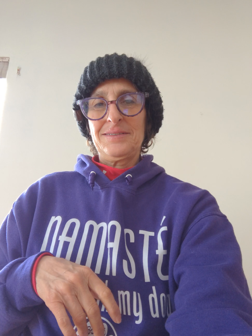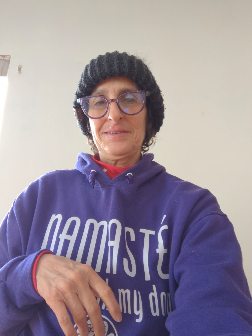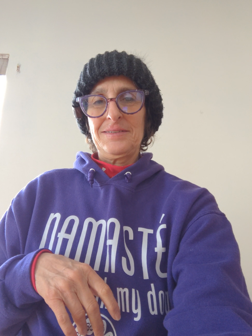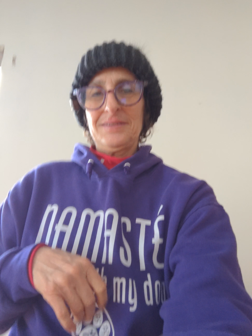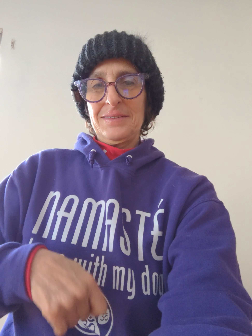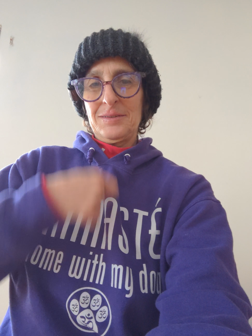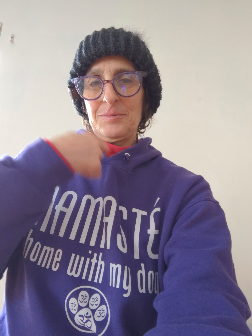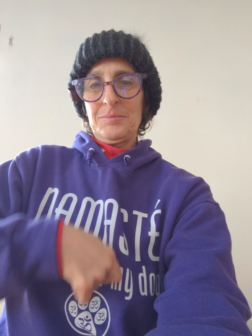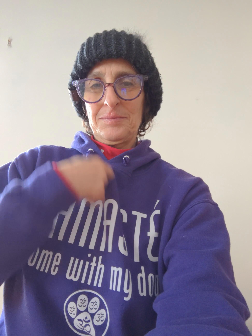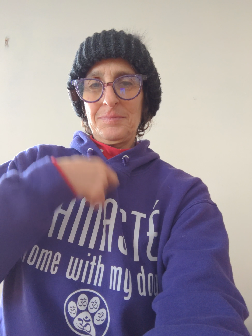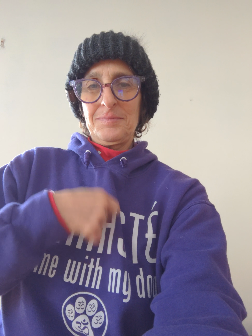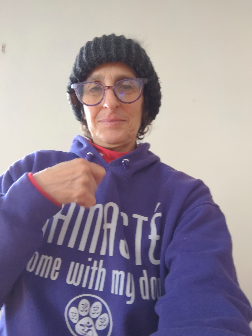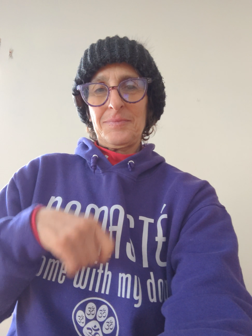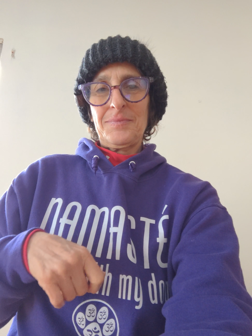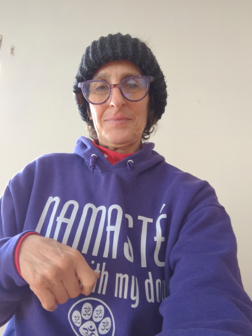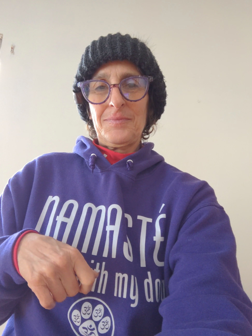zipper